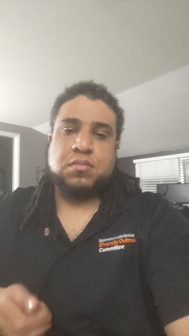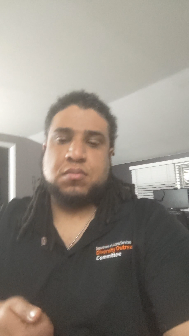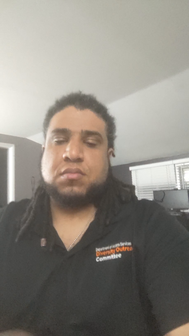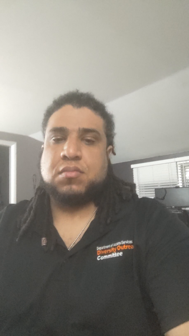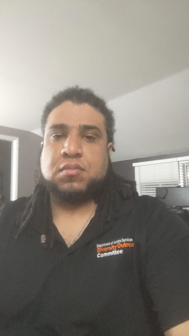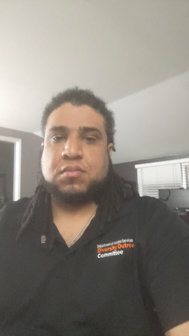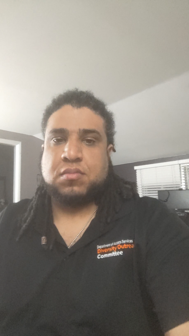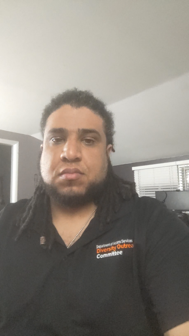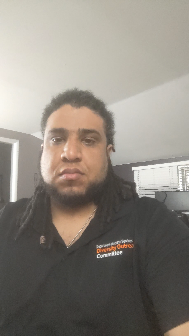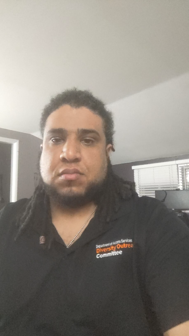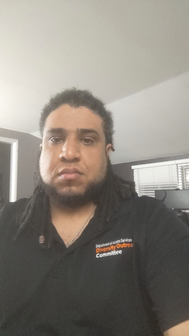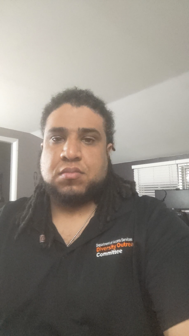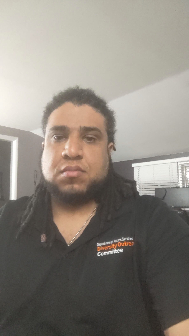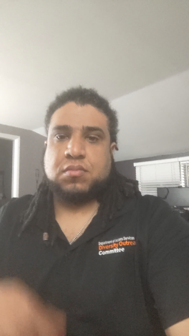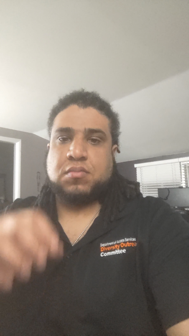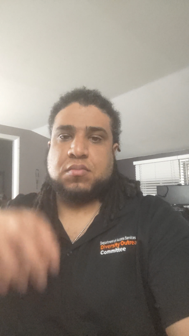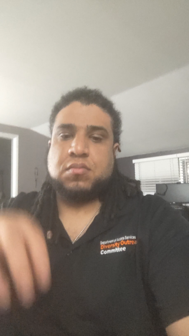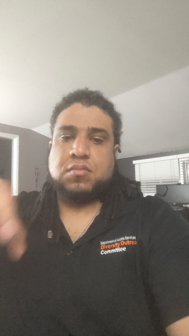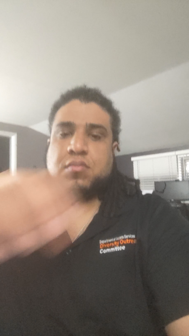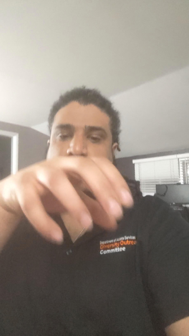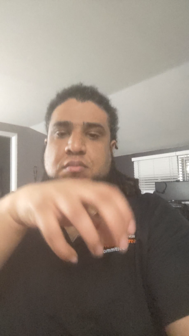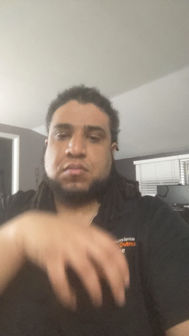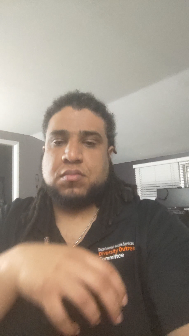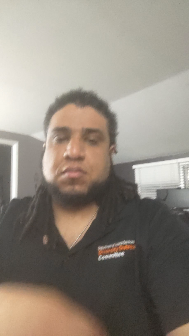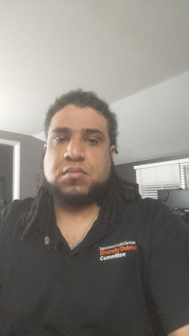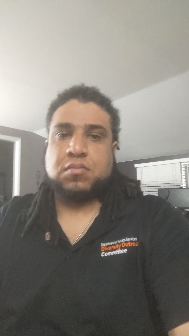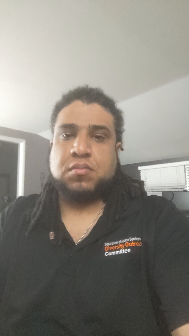block